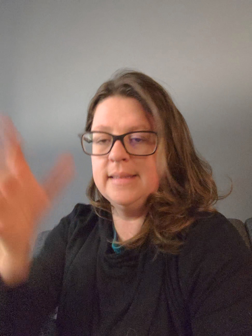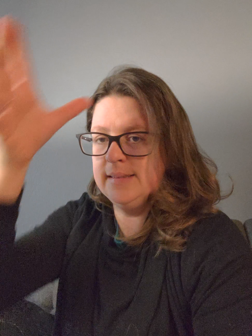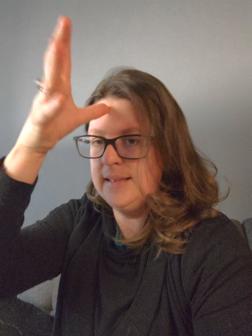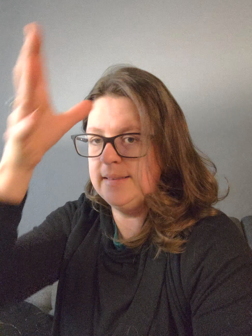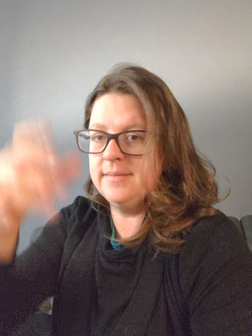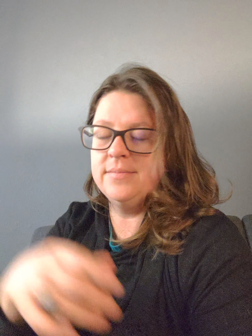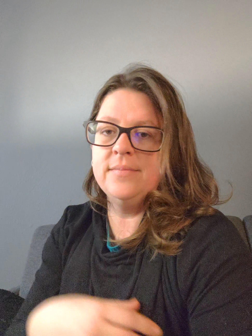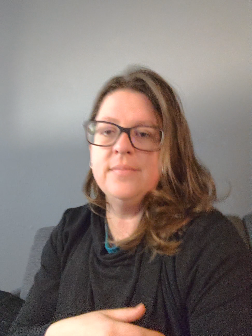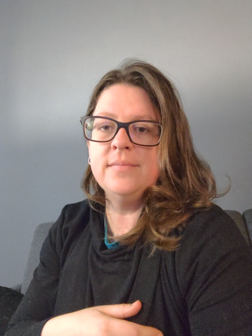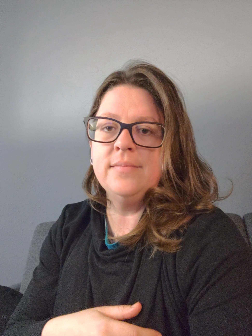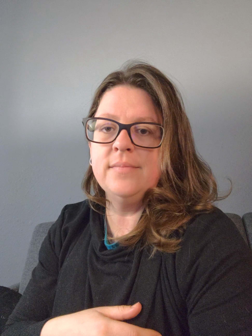dad